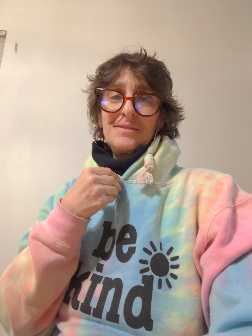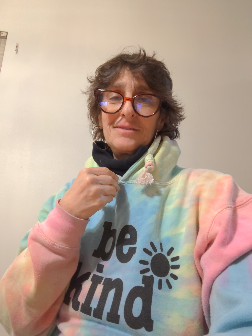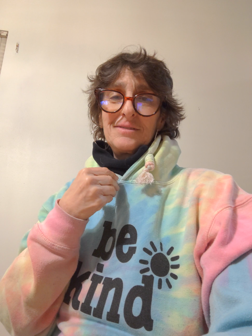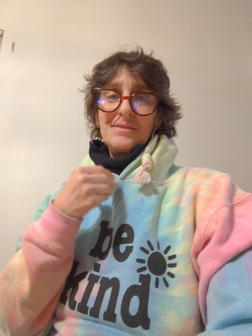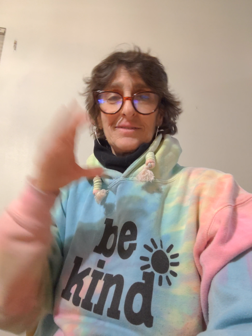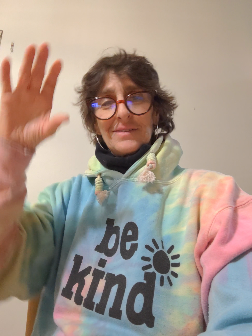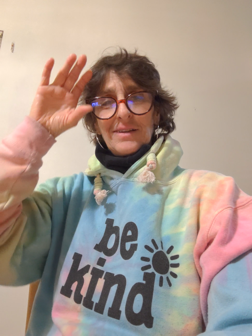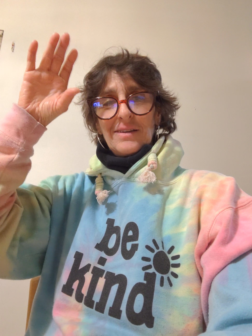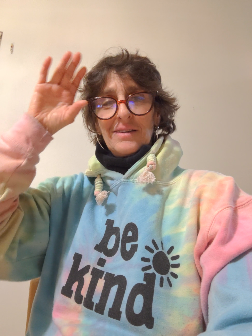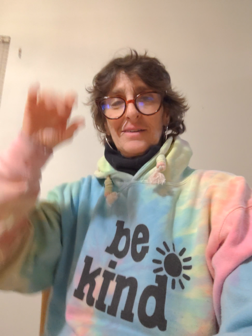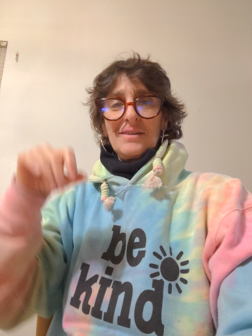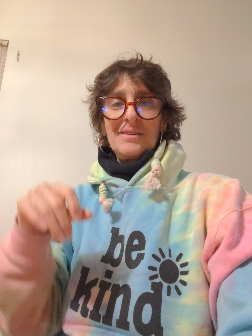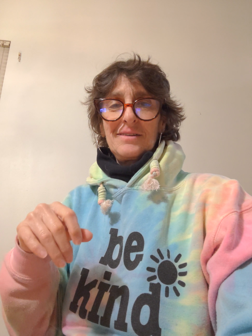sun